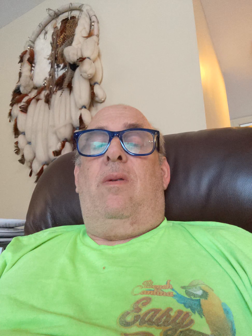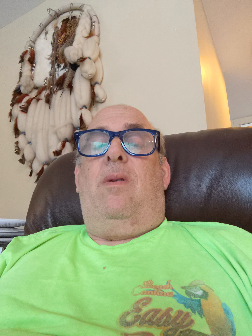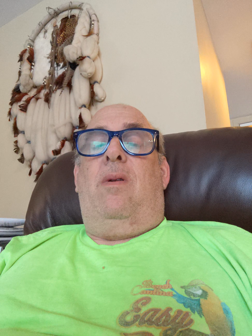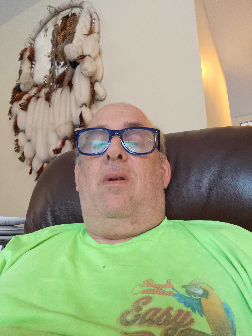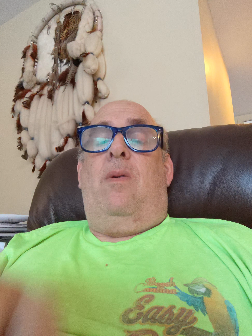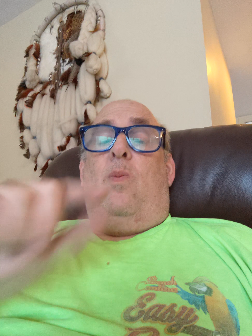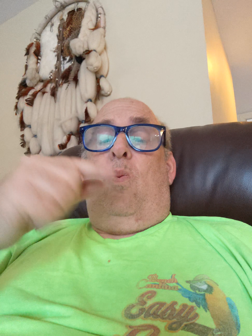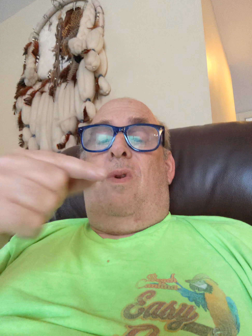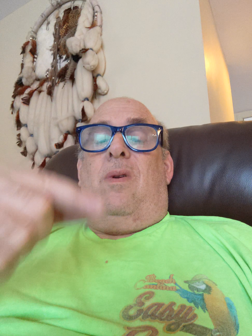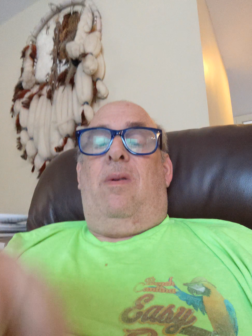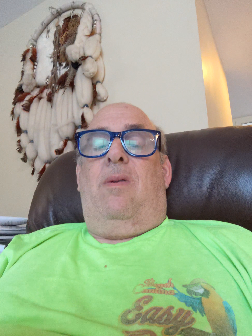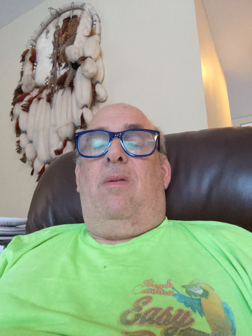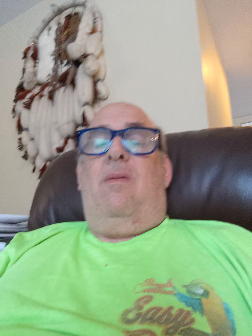green